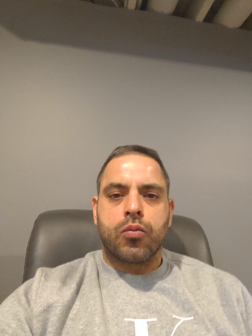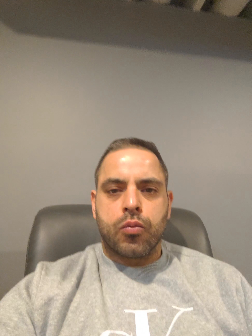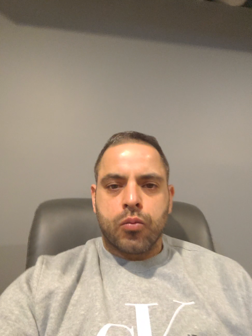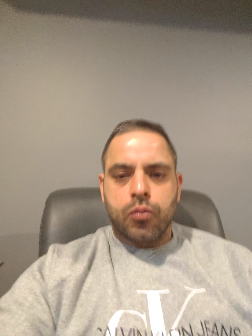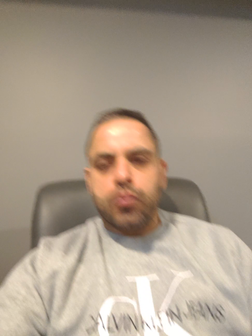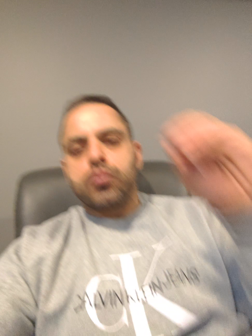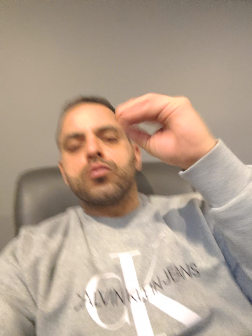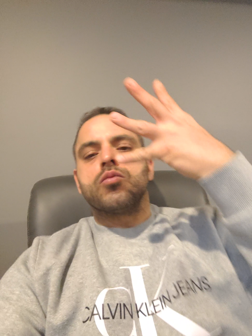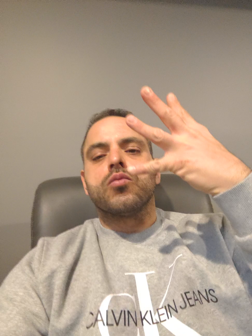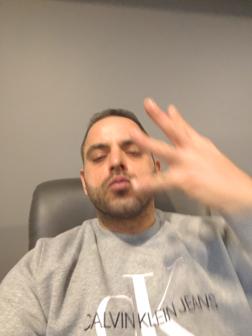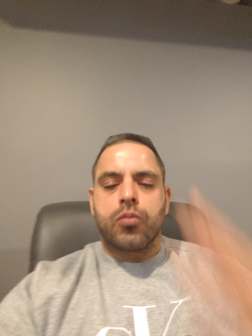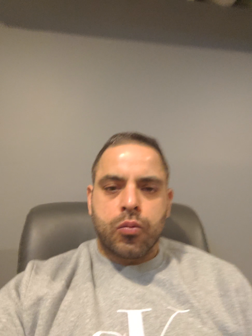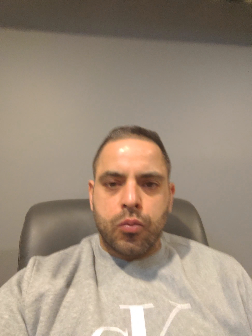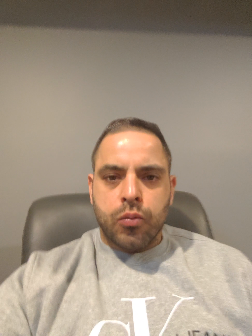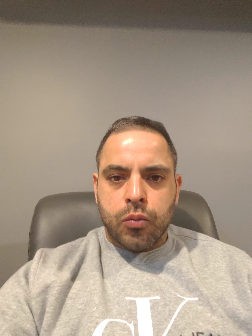sun